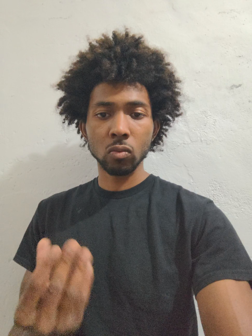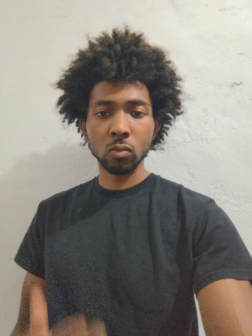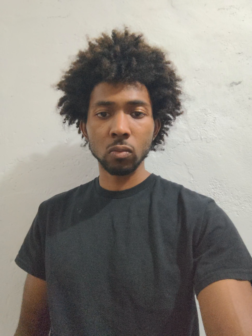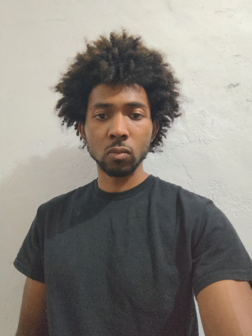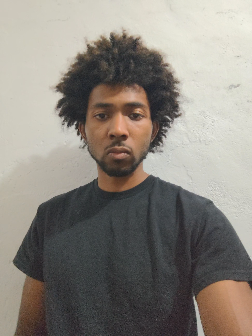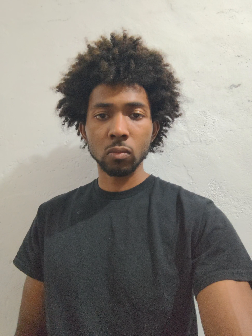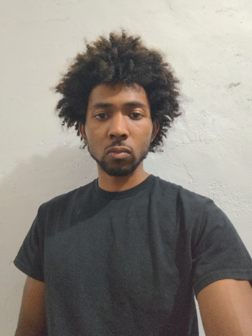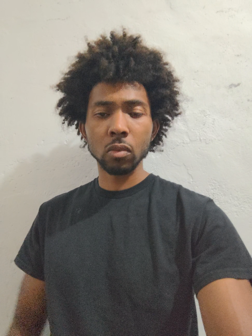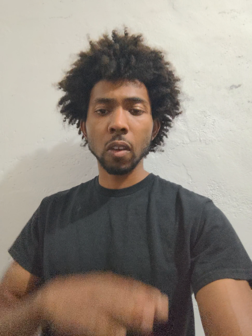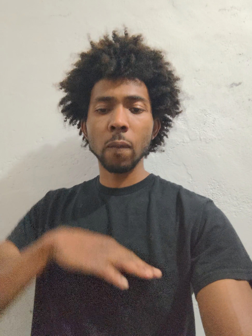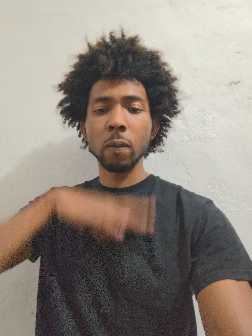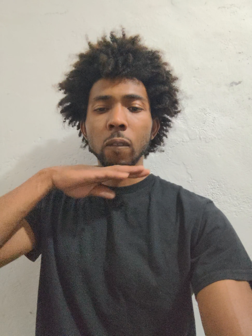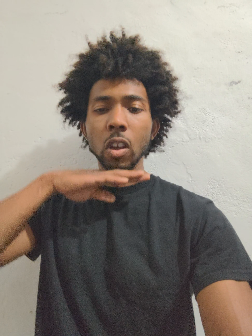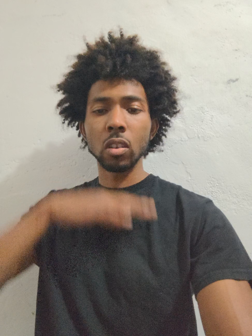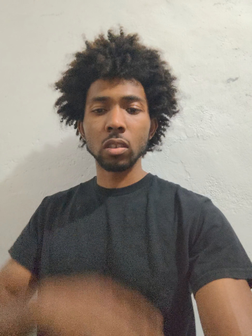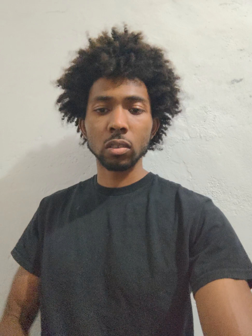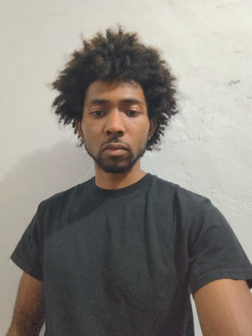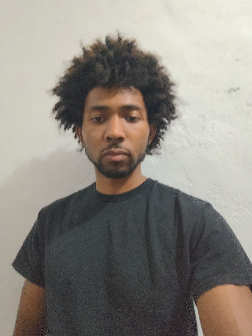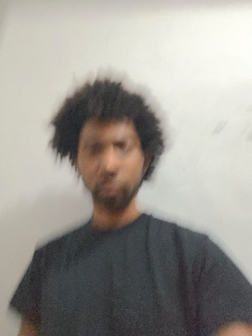full